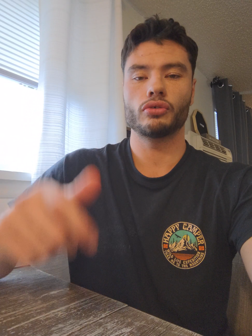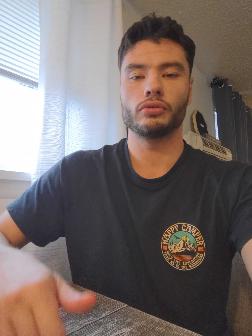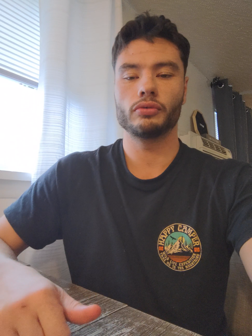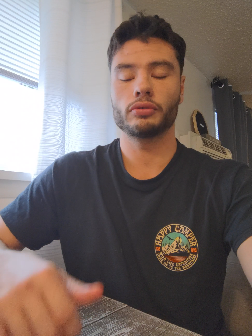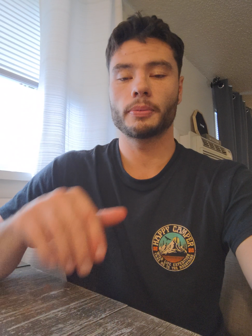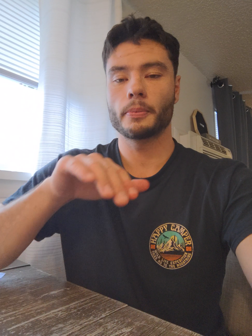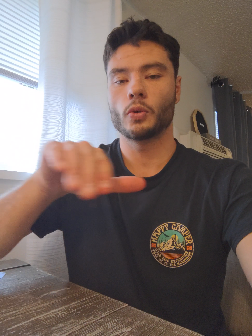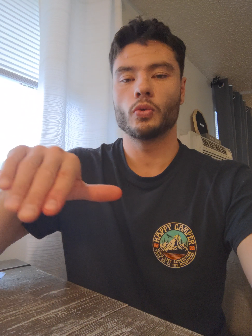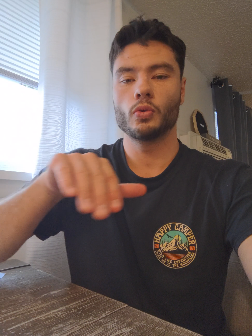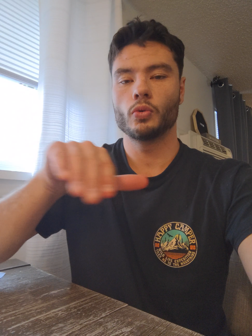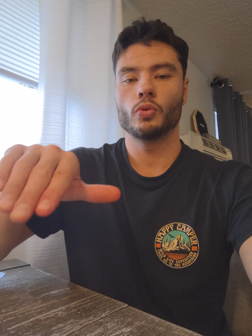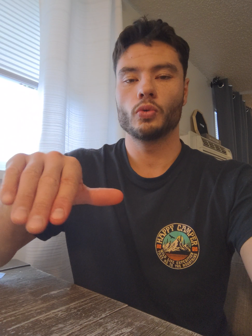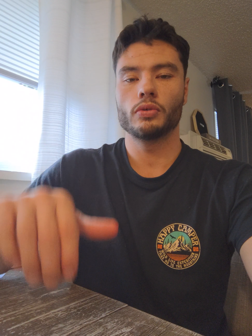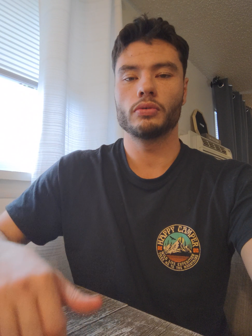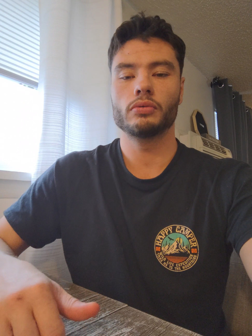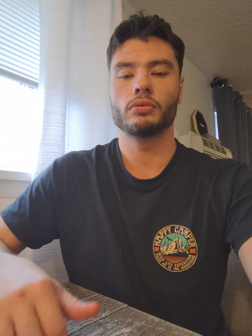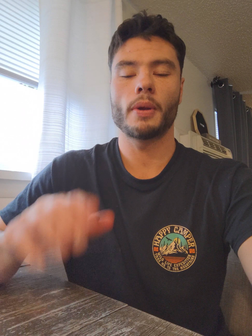pool